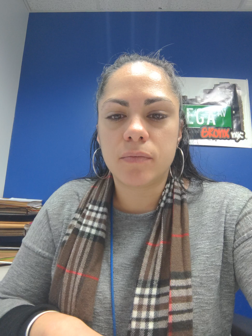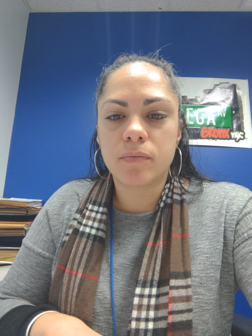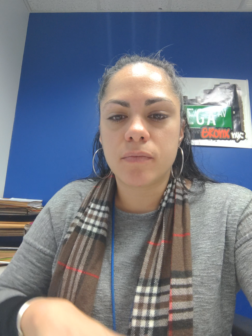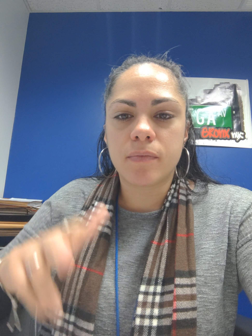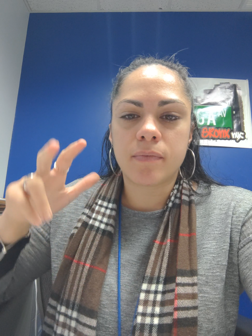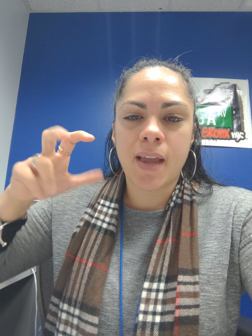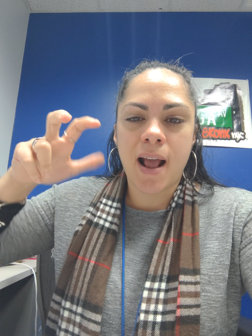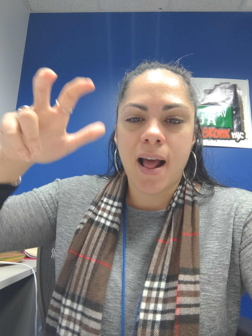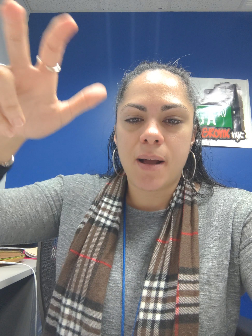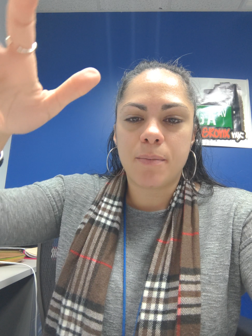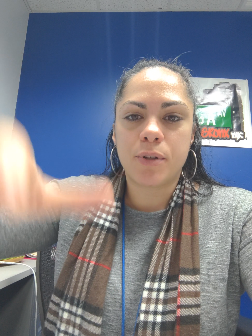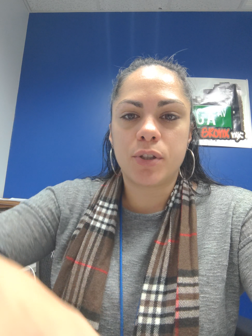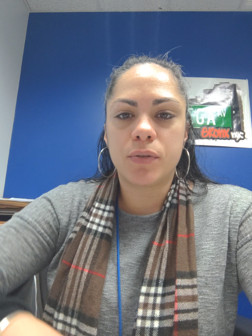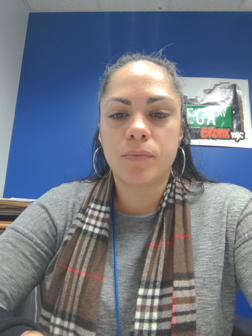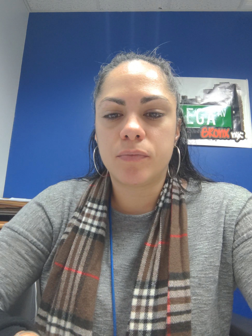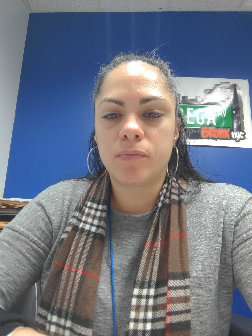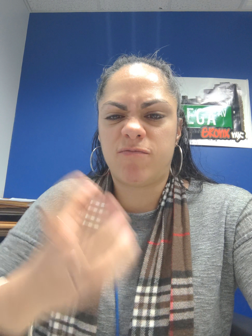helicopter